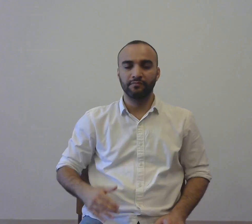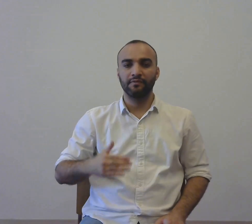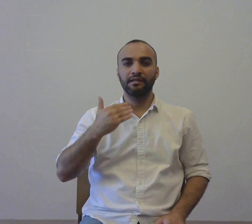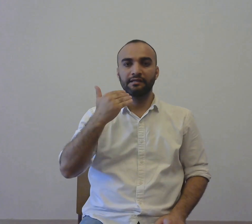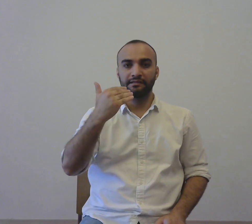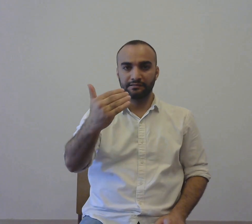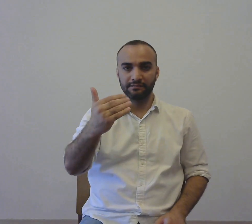siz